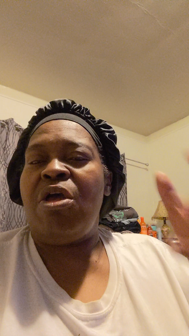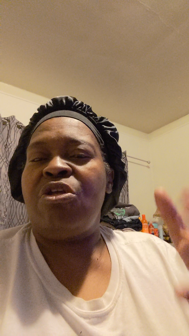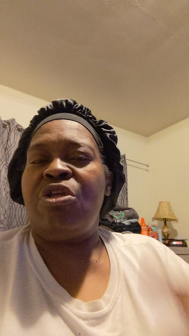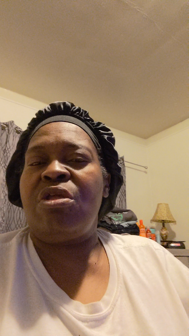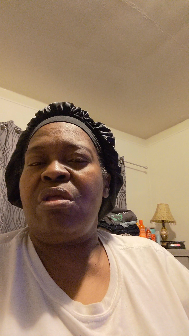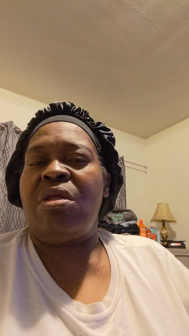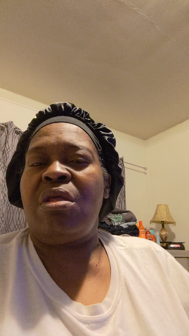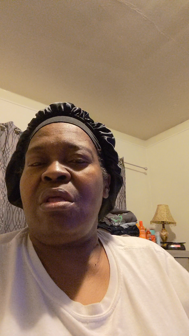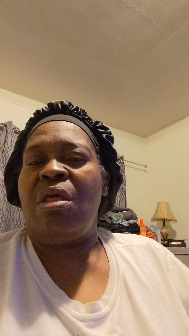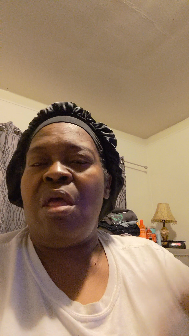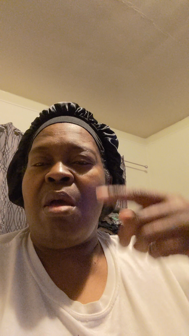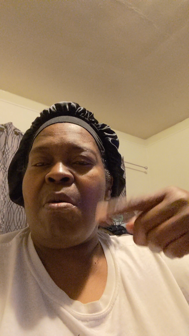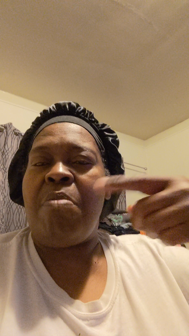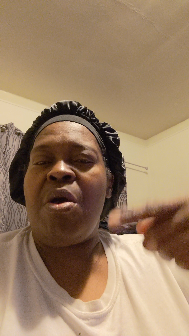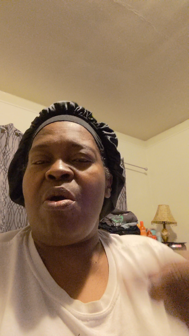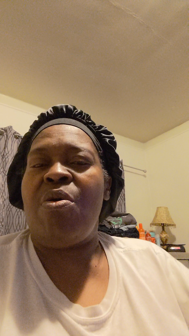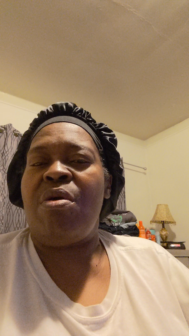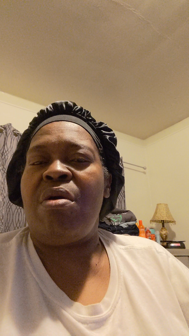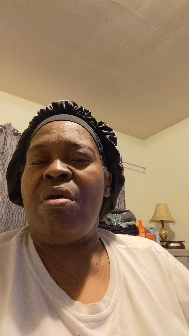about